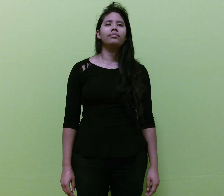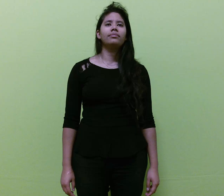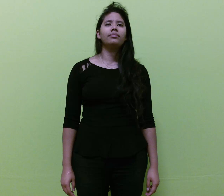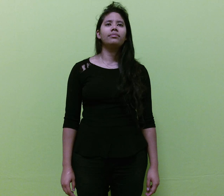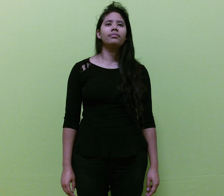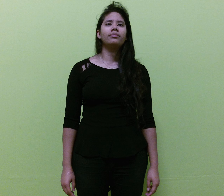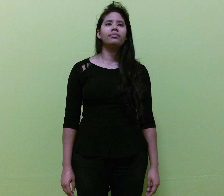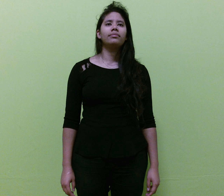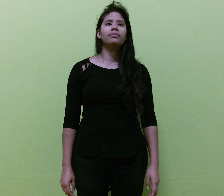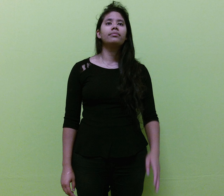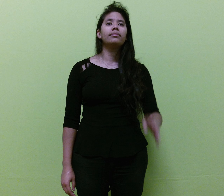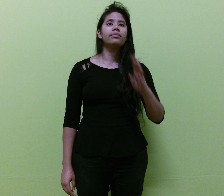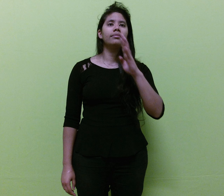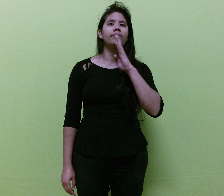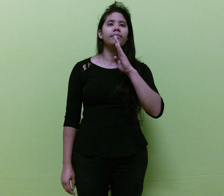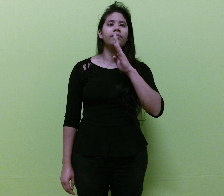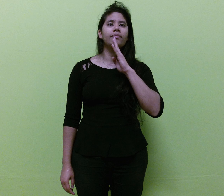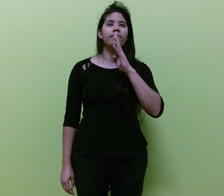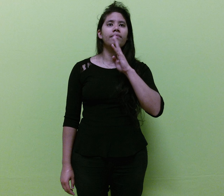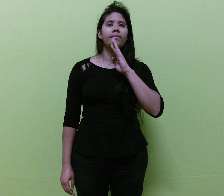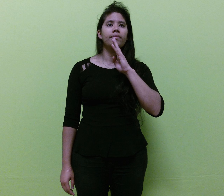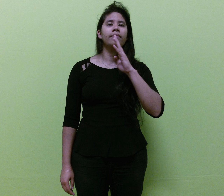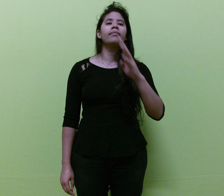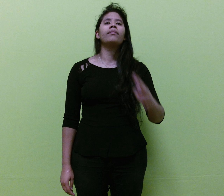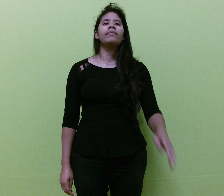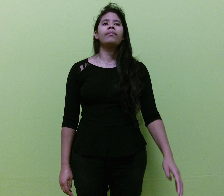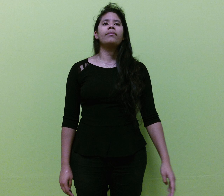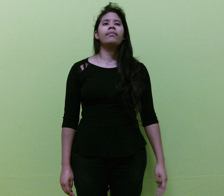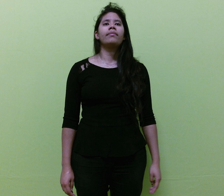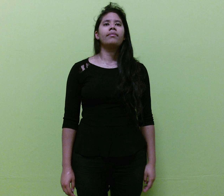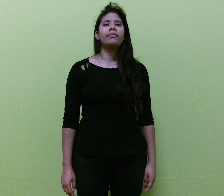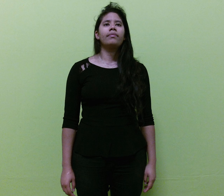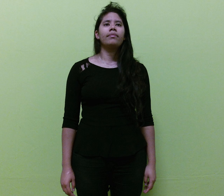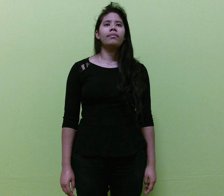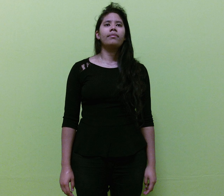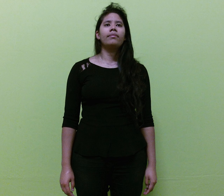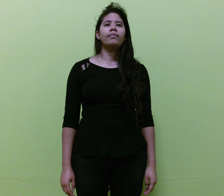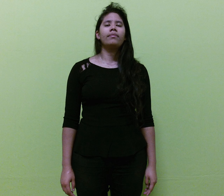conhecer